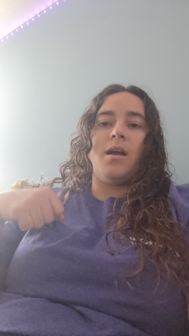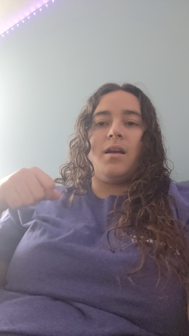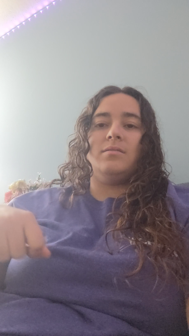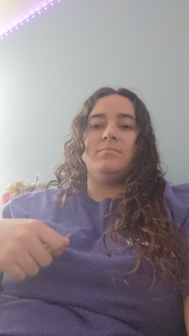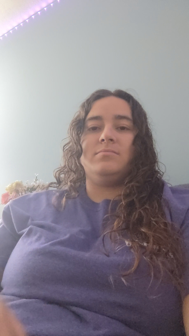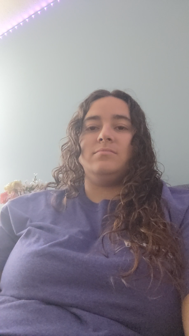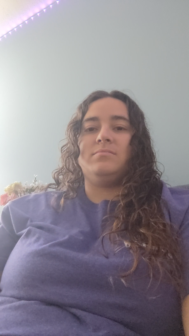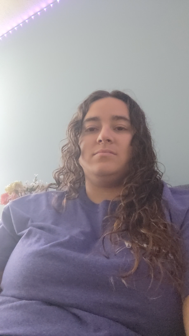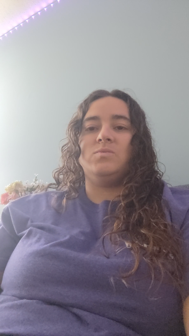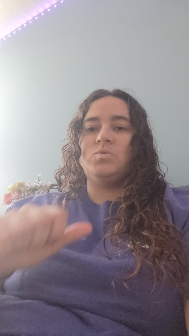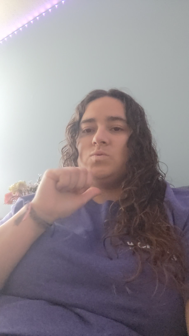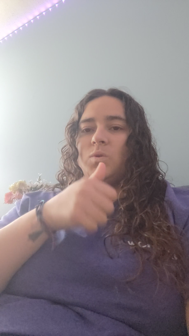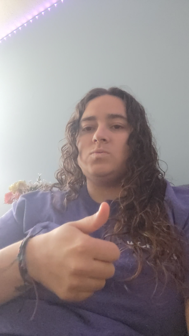don't